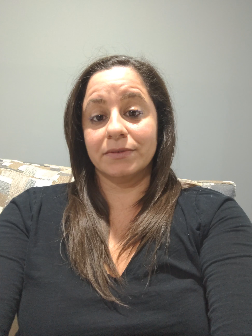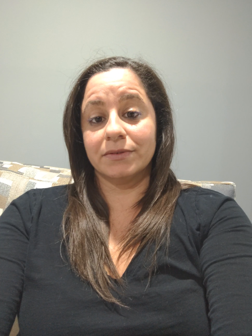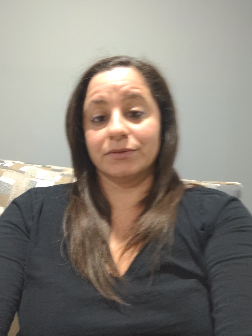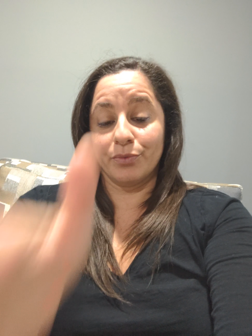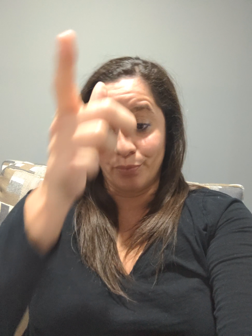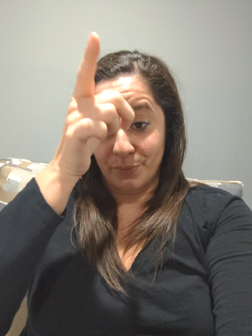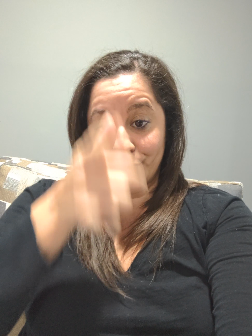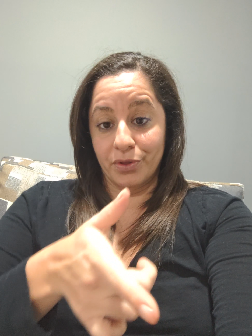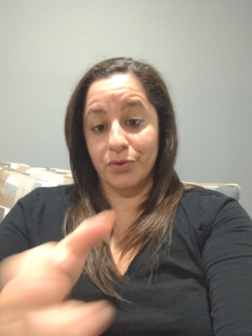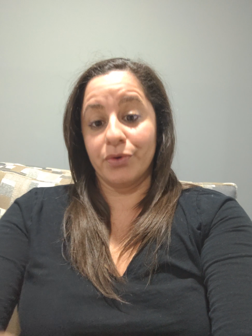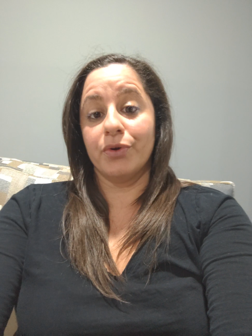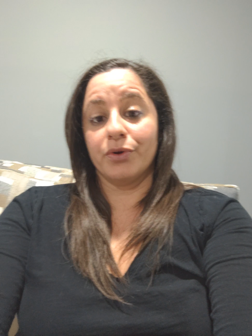brother